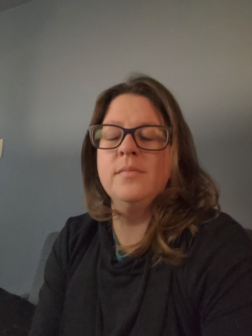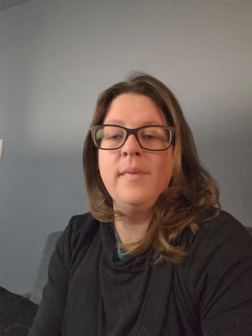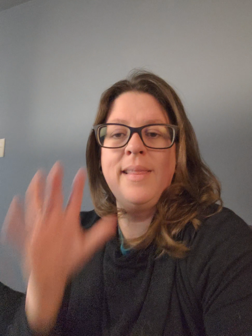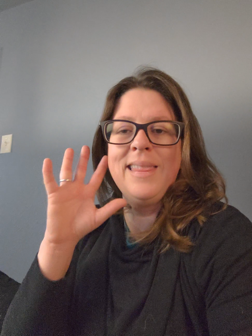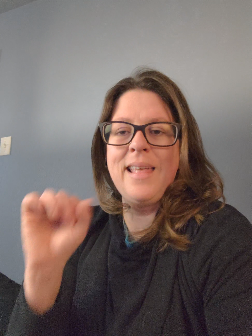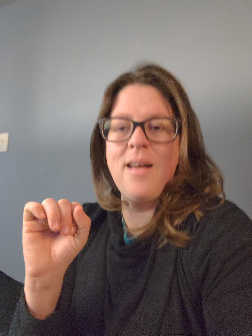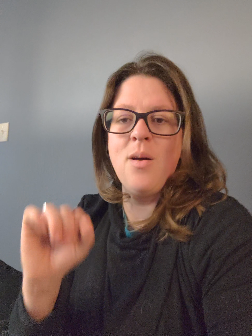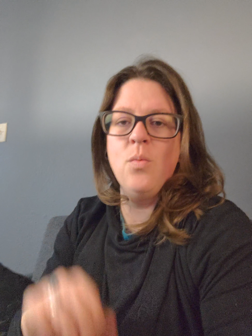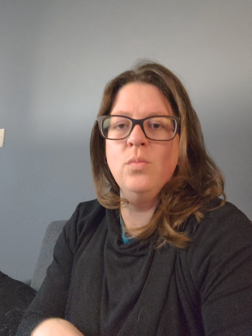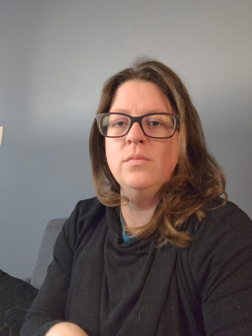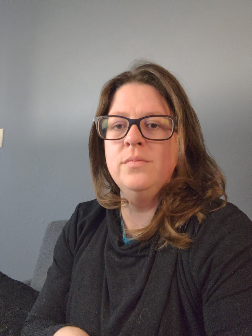loud